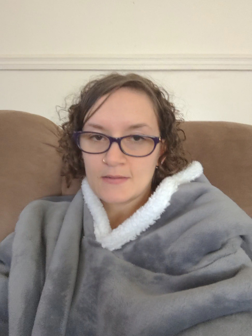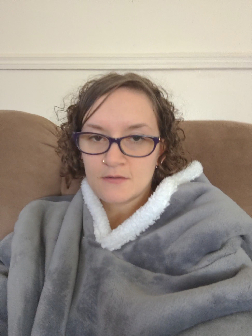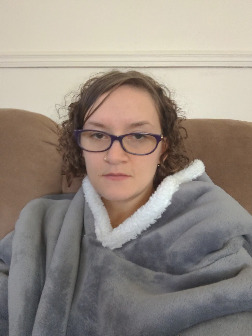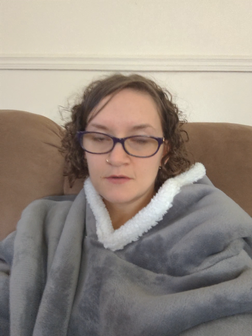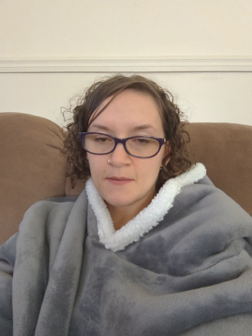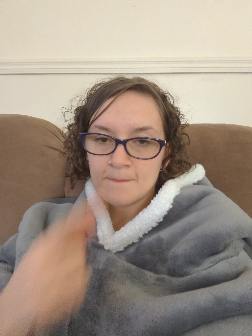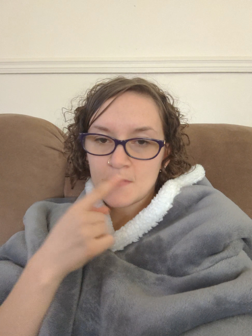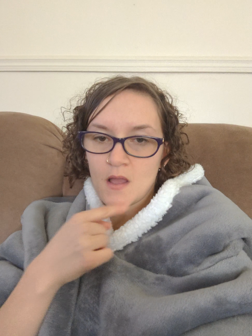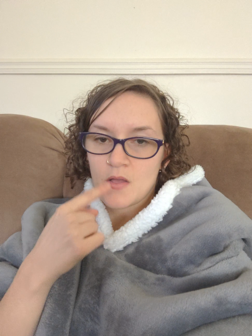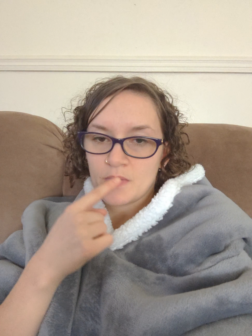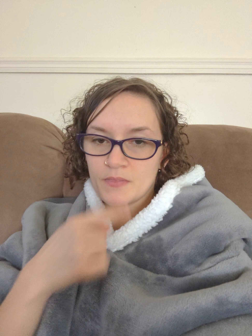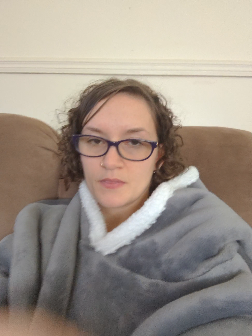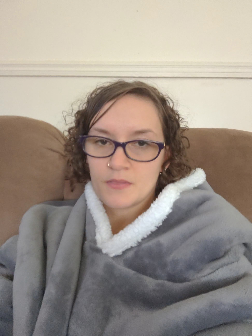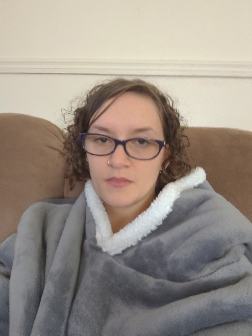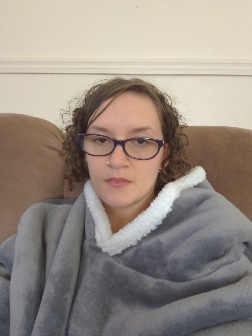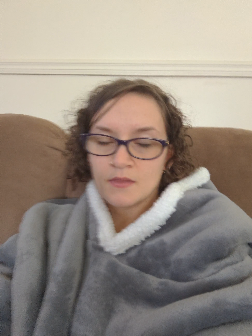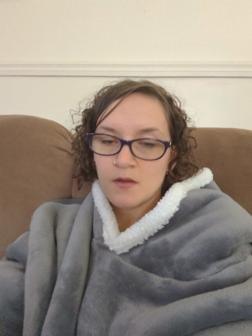mouth